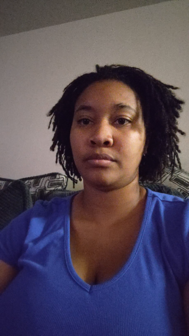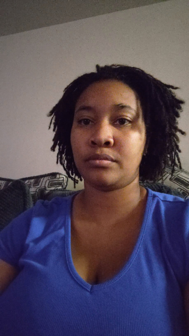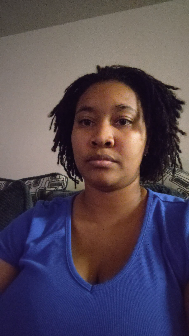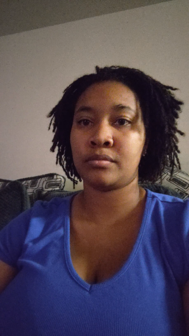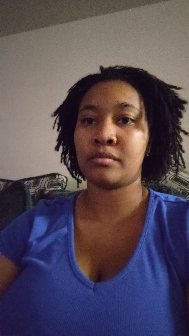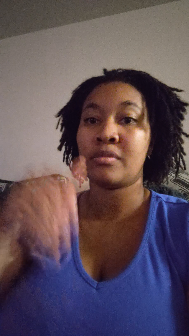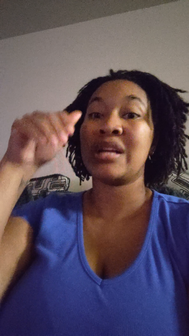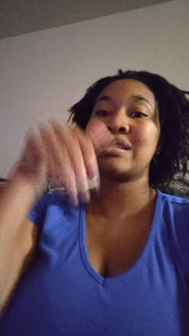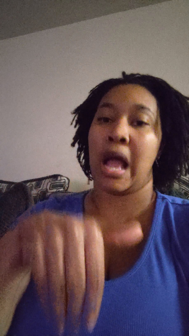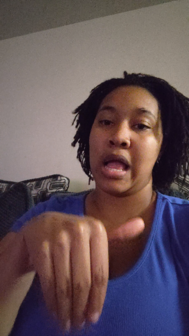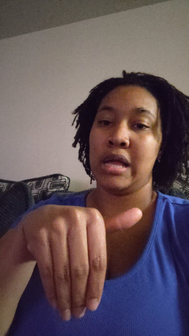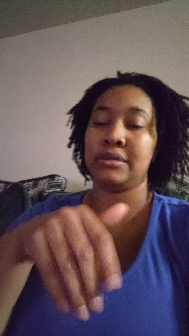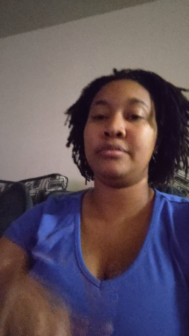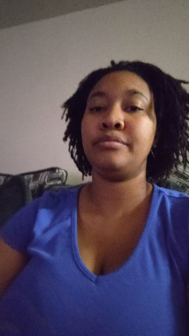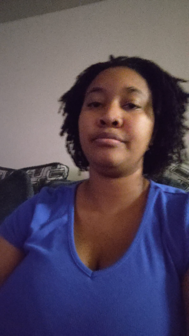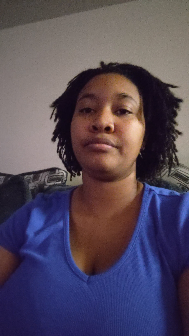night night